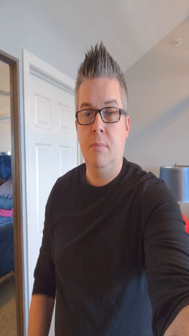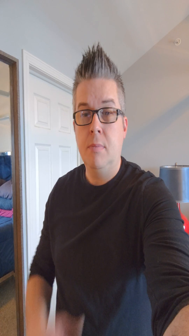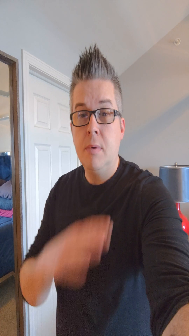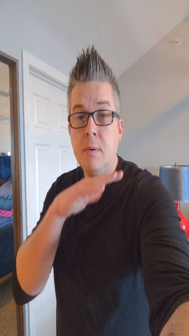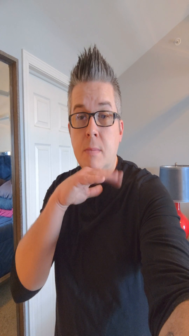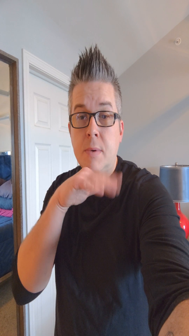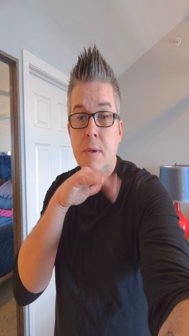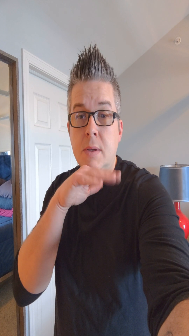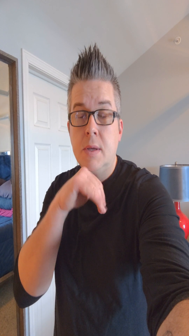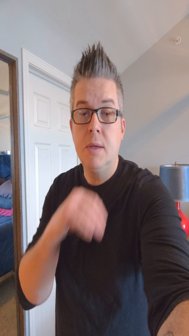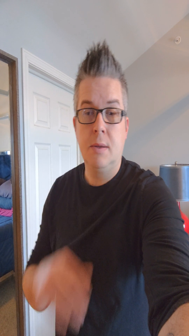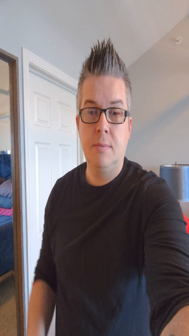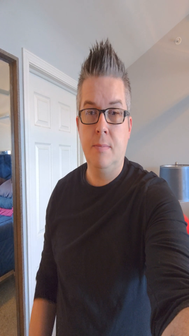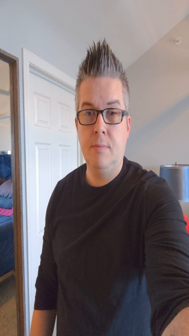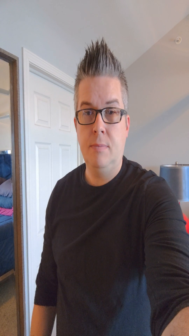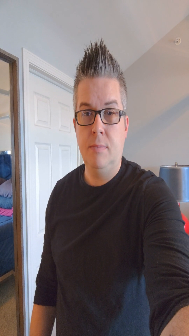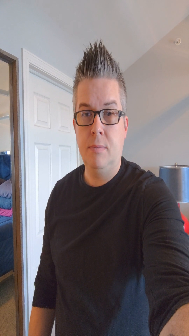pig